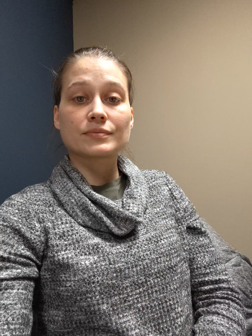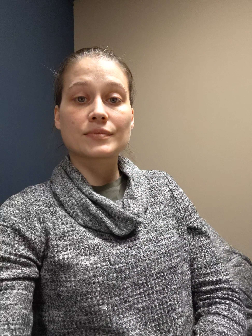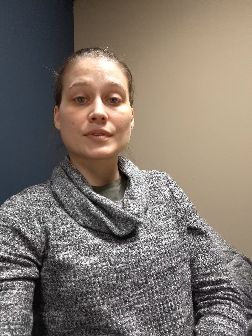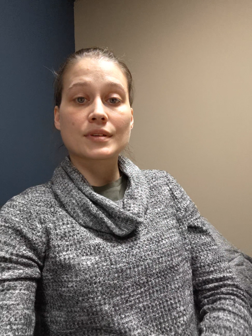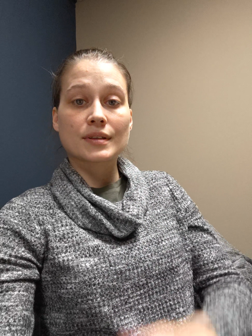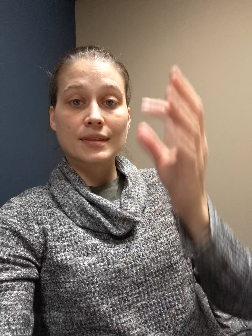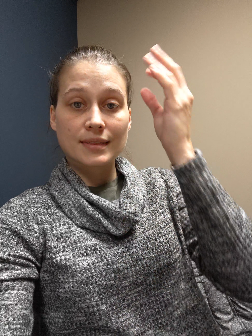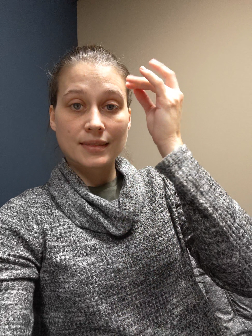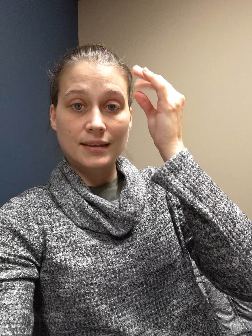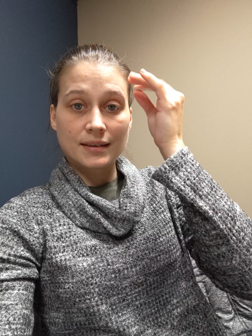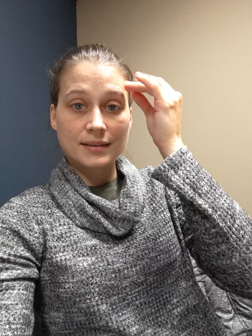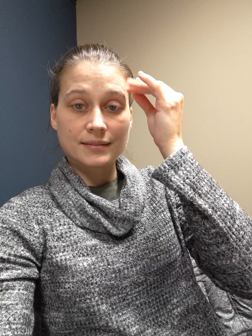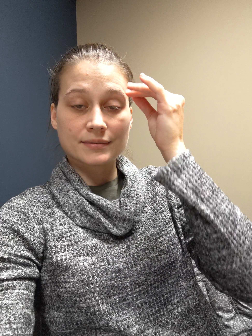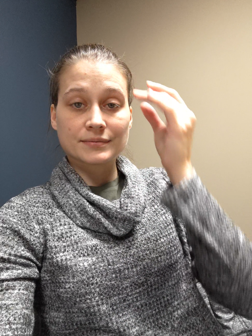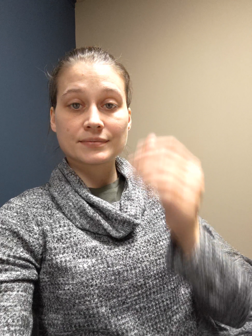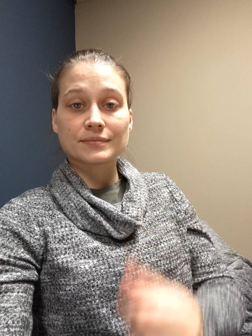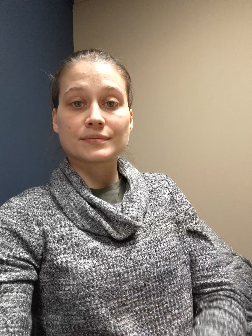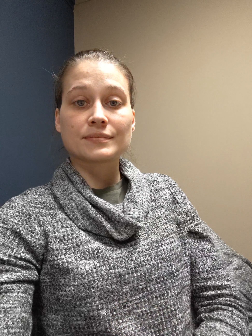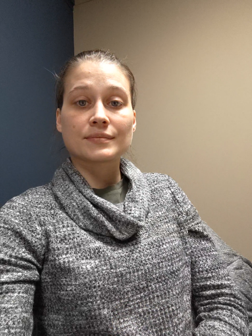think